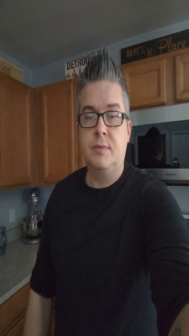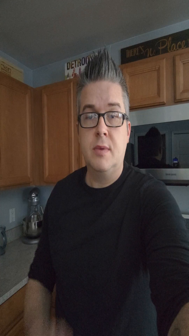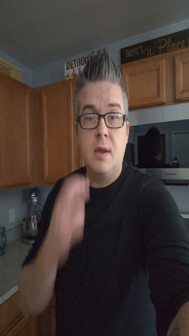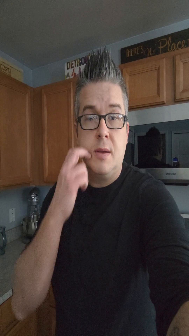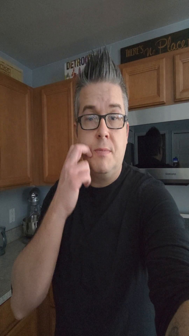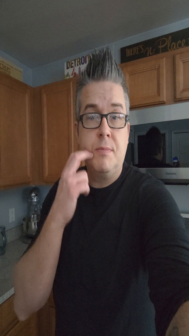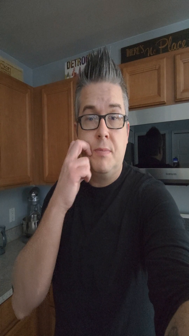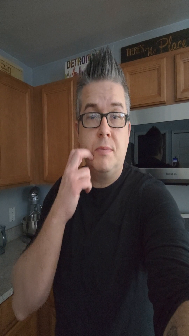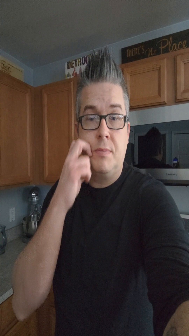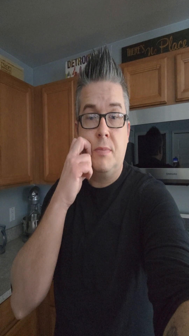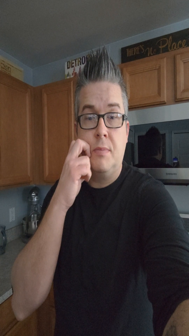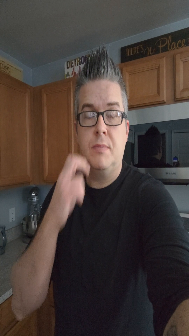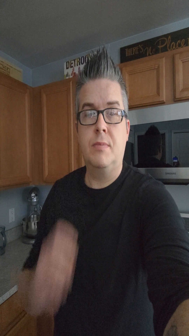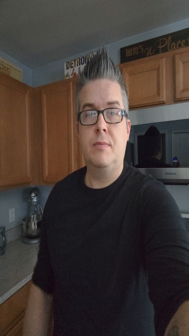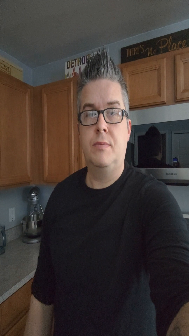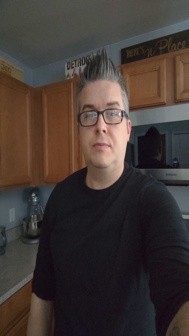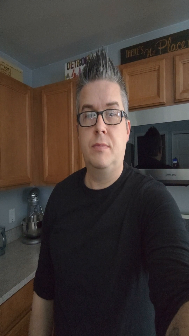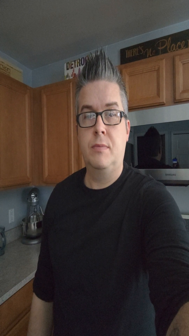gum